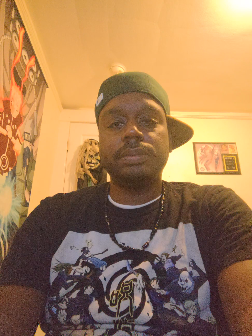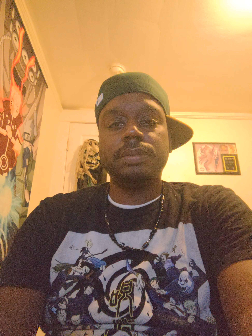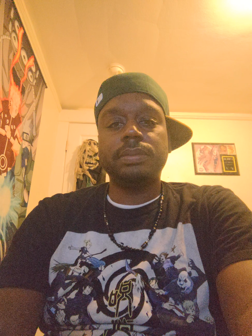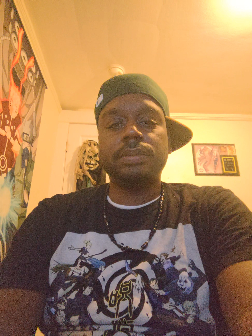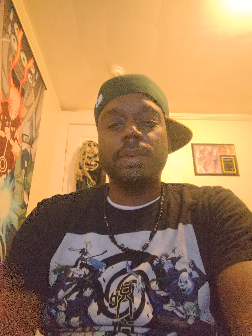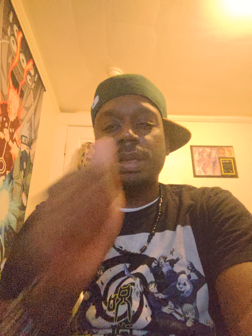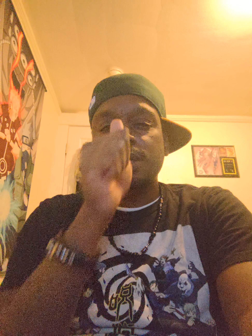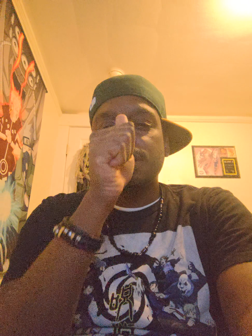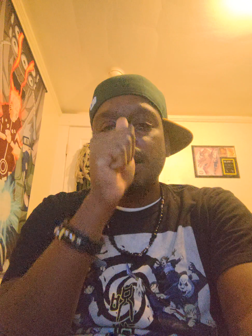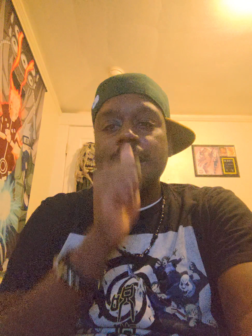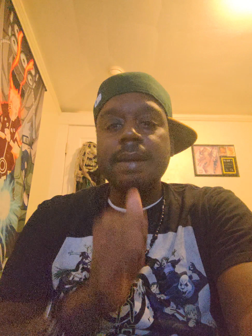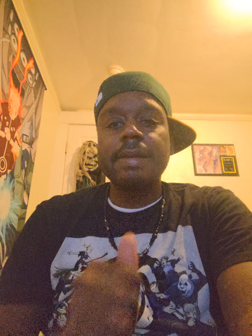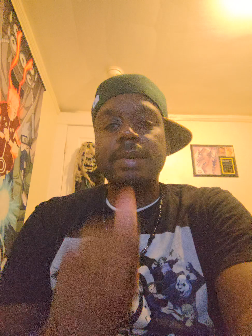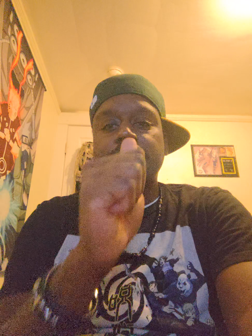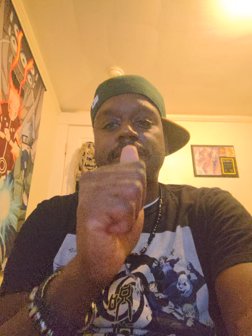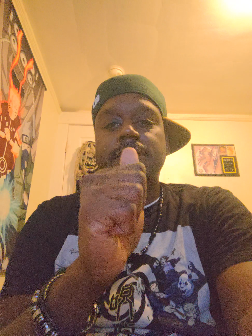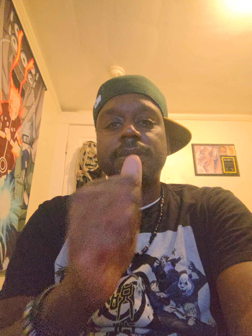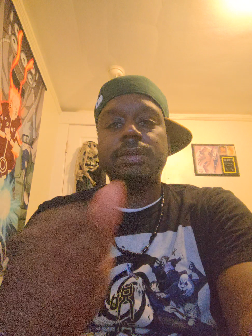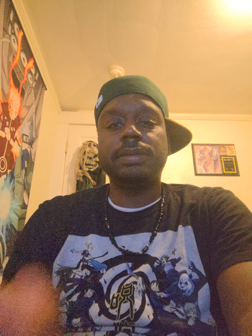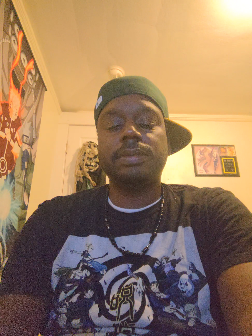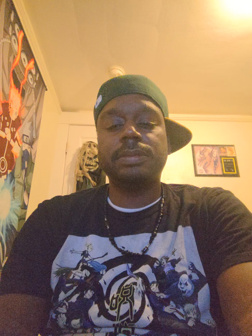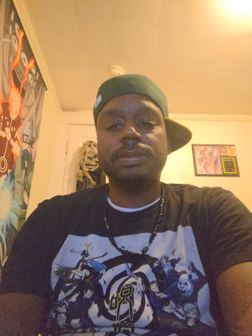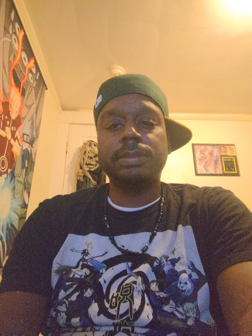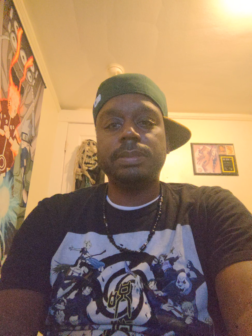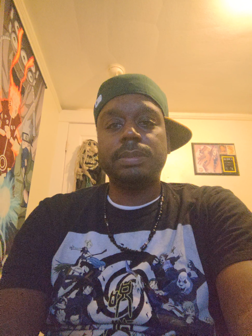hide